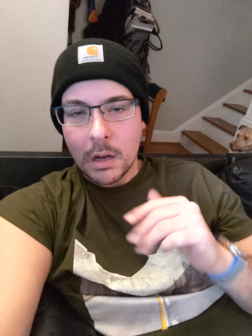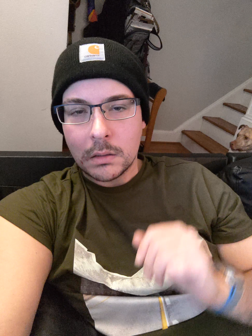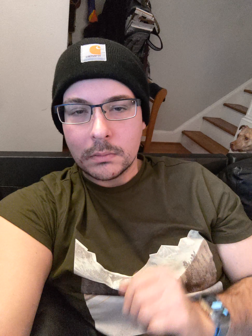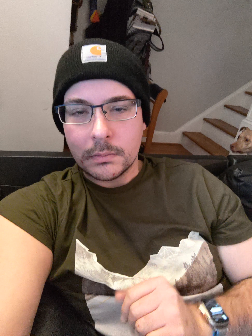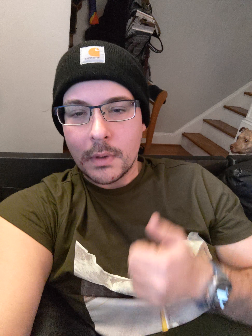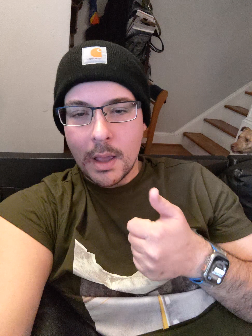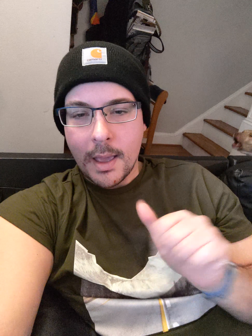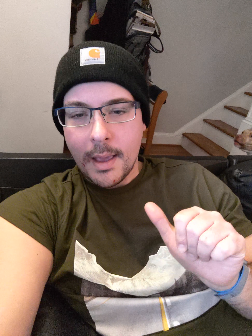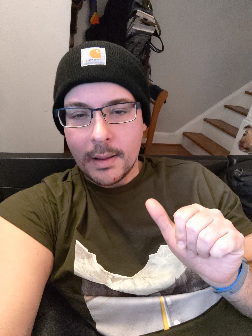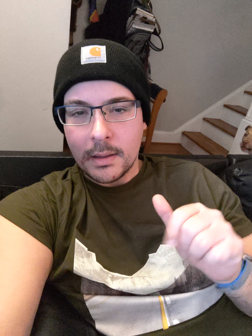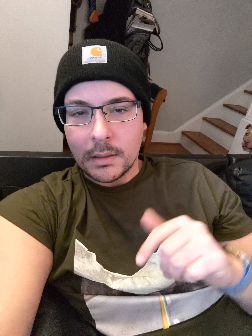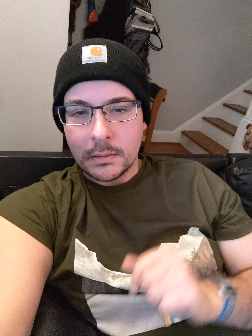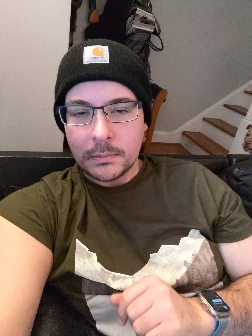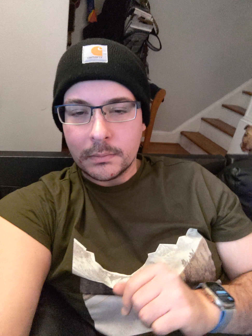any